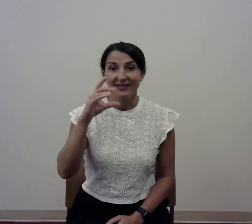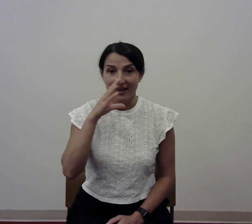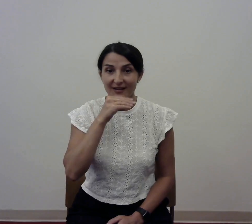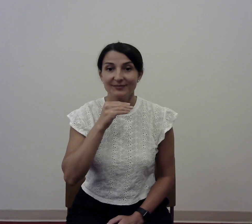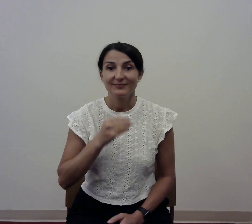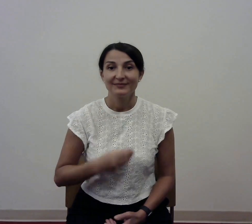bilər